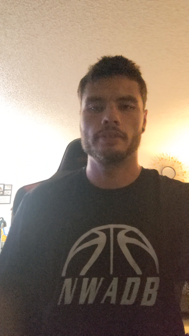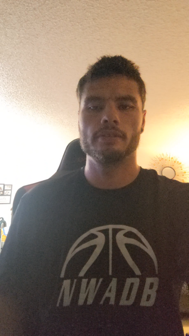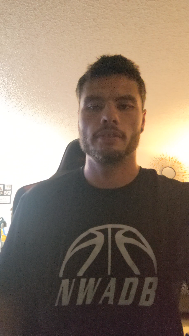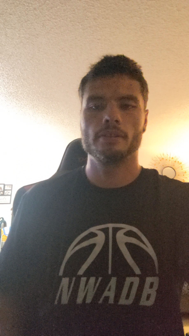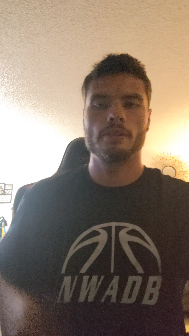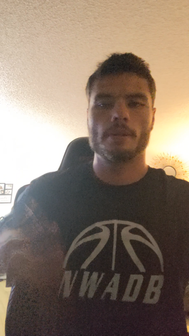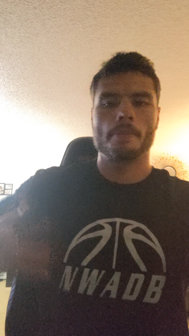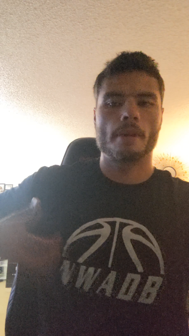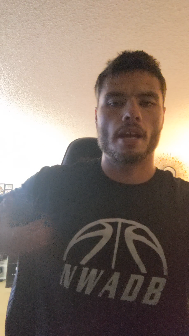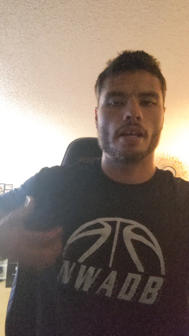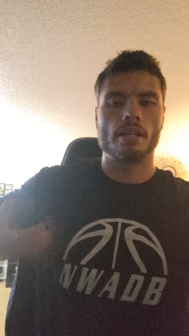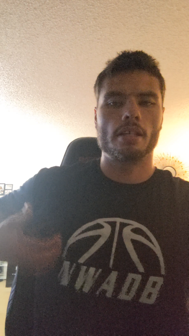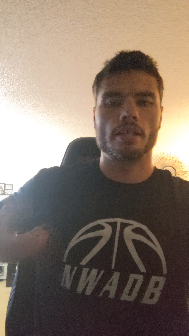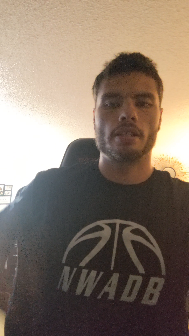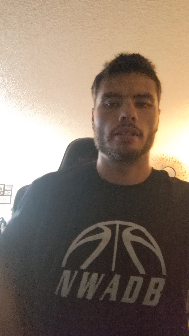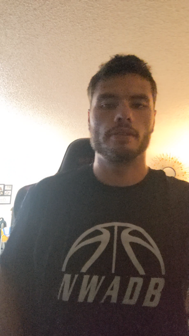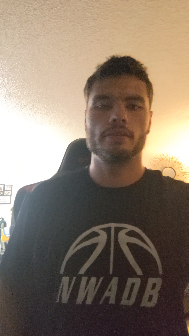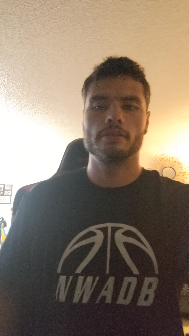monkey